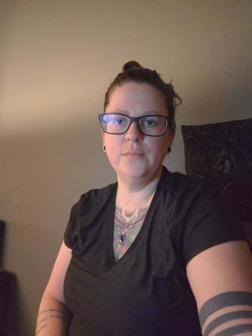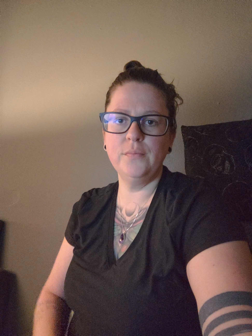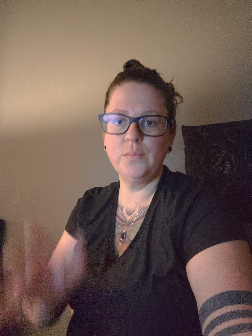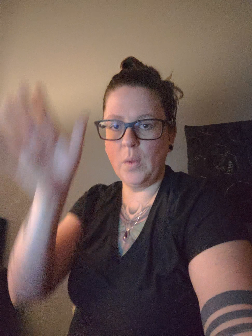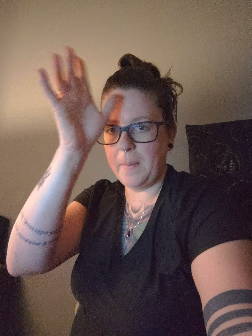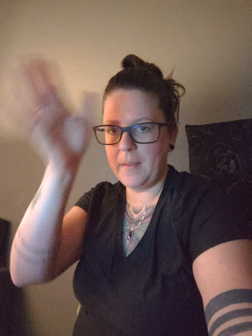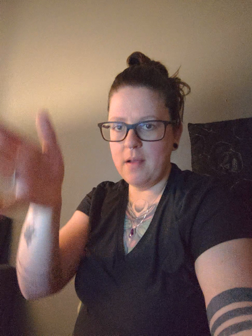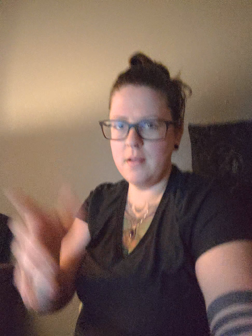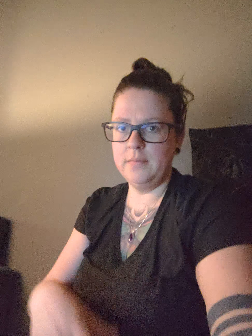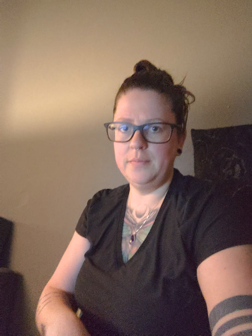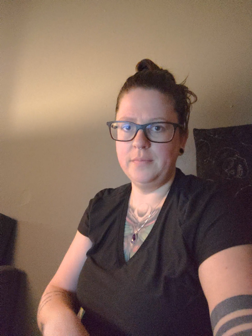grandpa